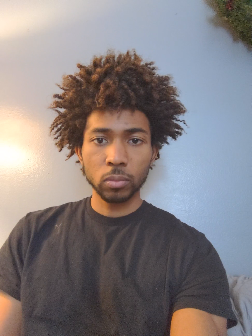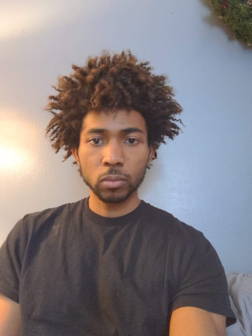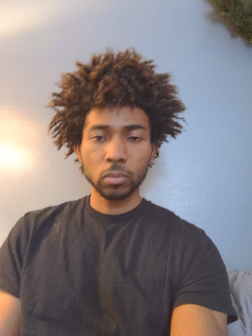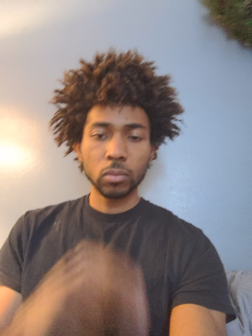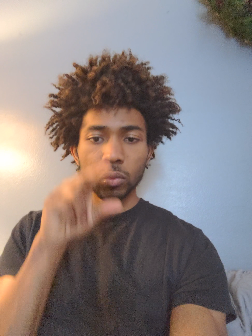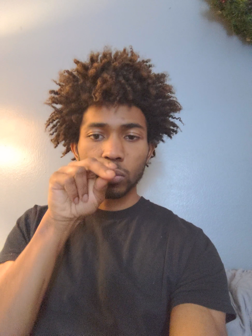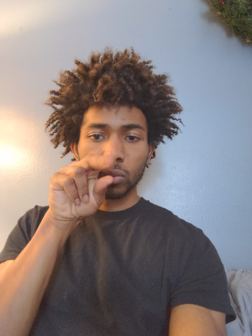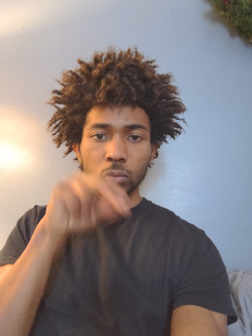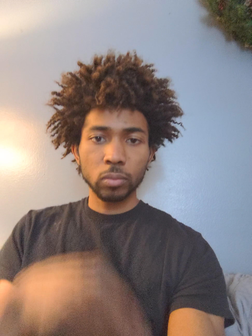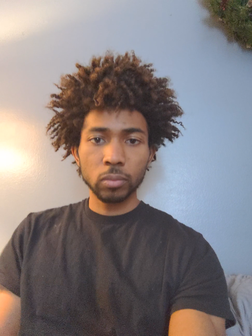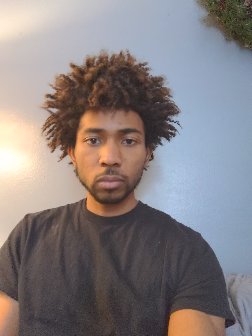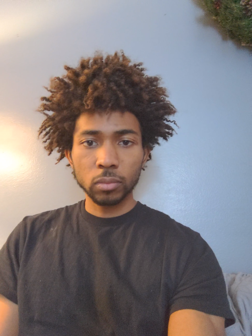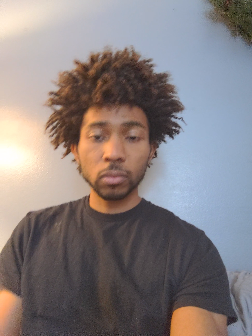goose